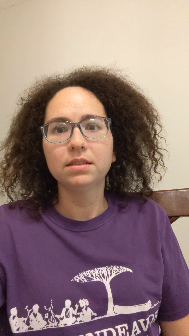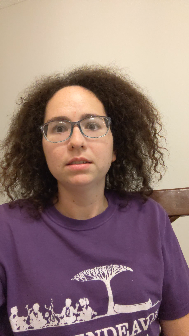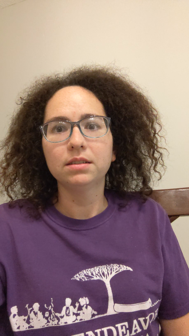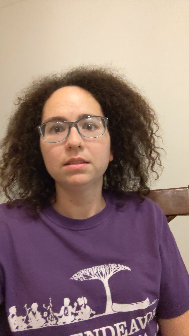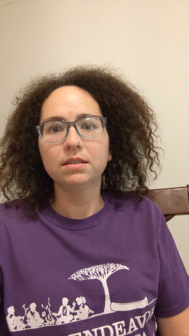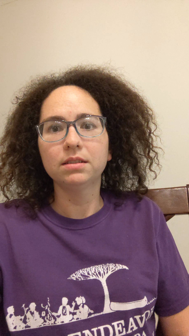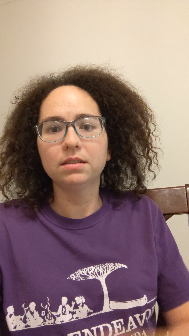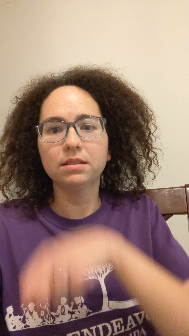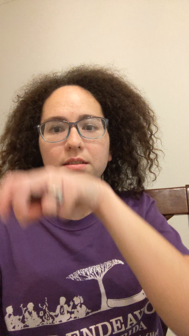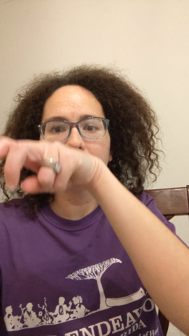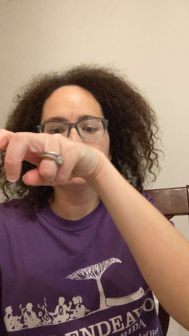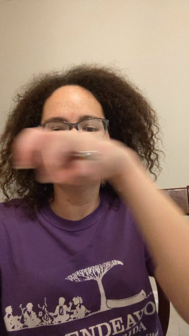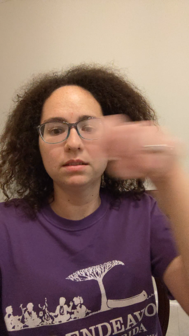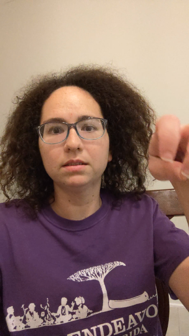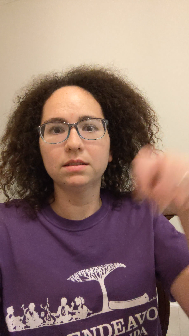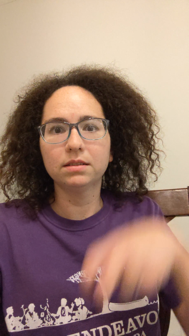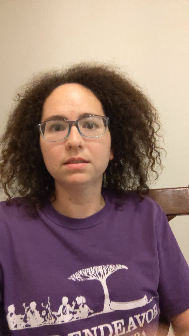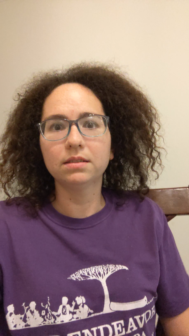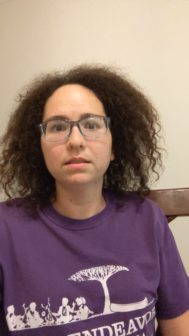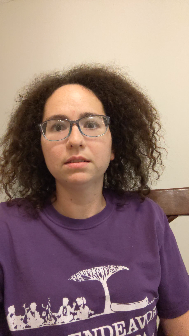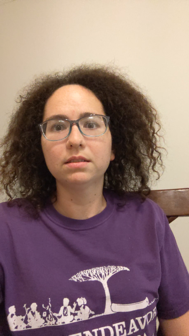bench